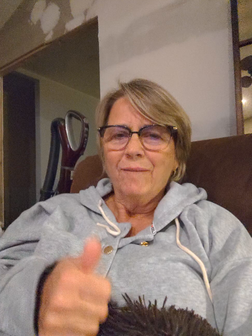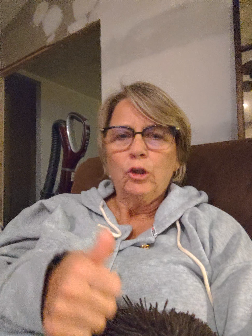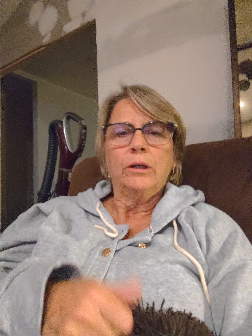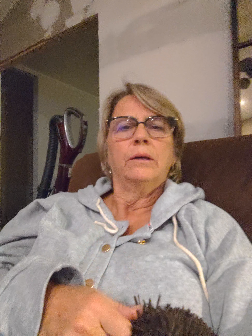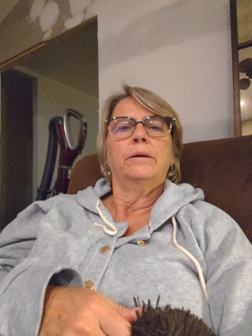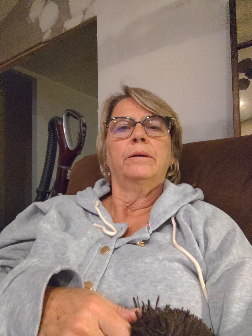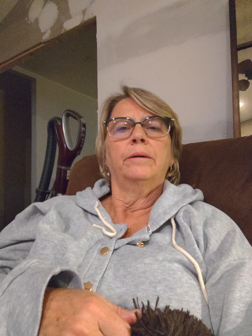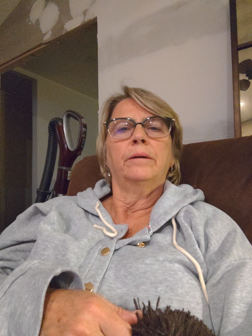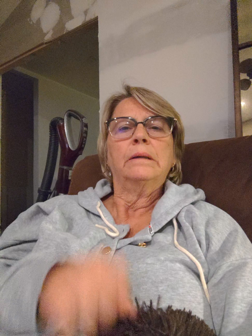every